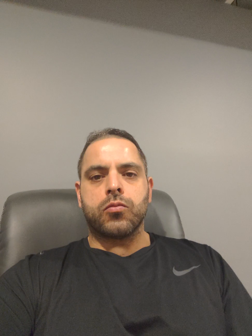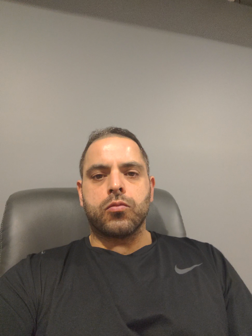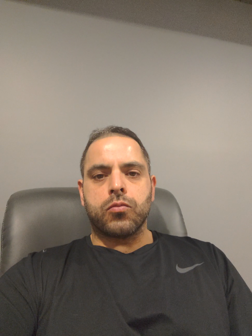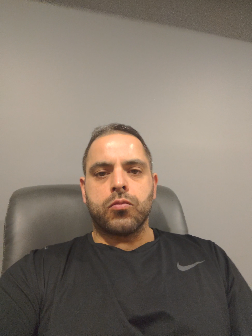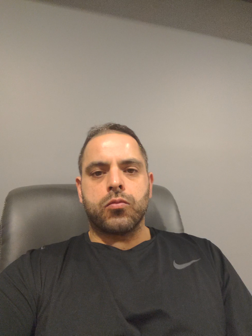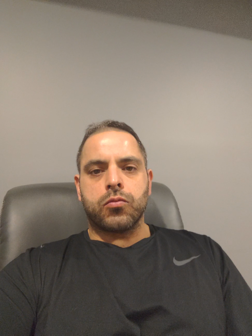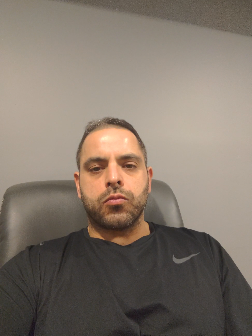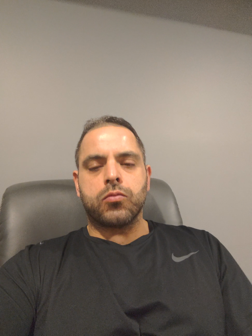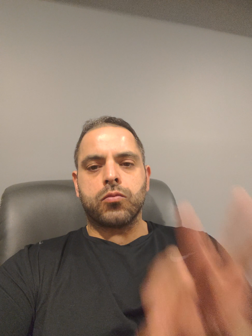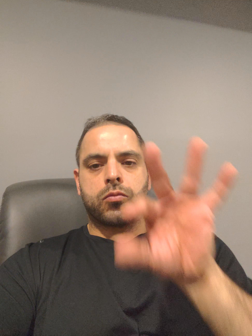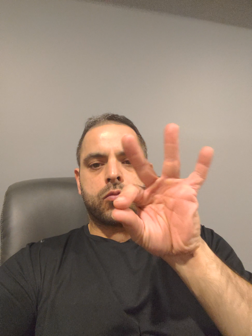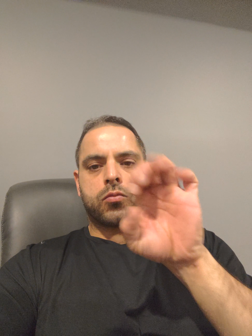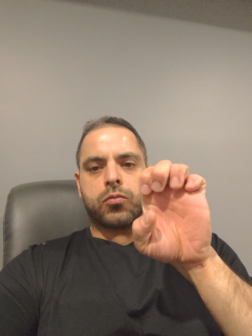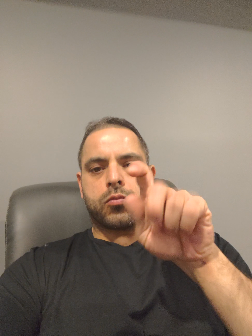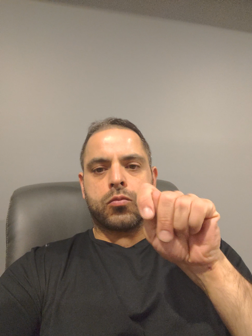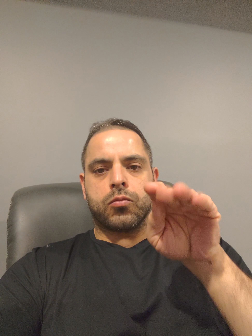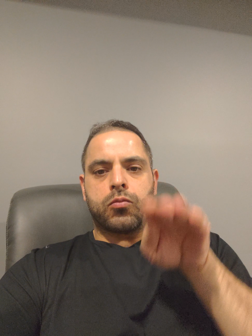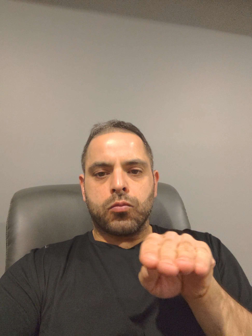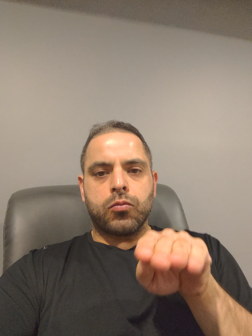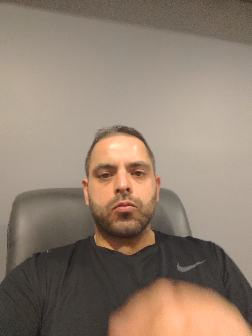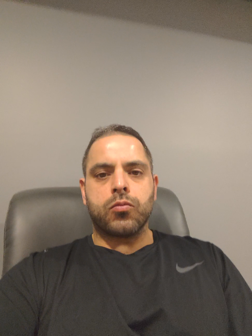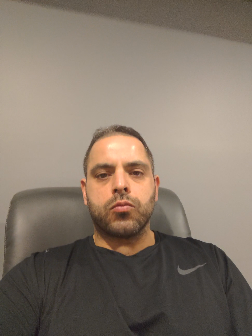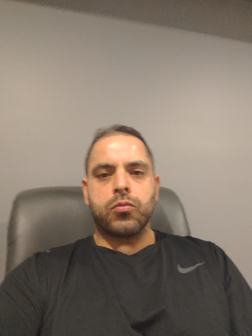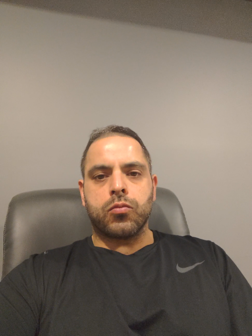feet